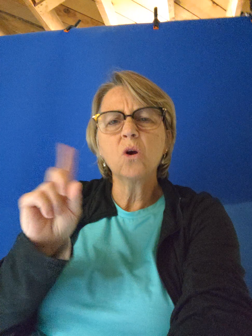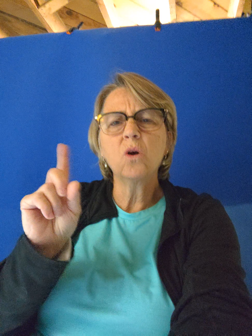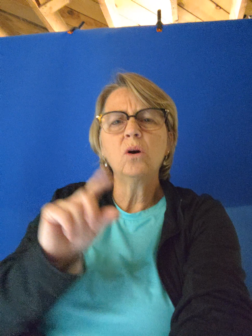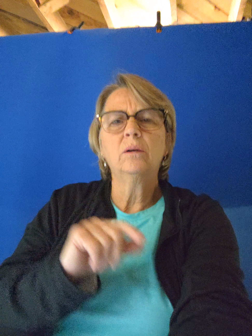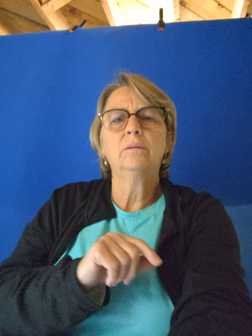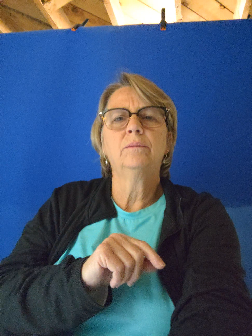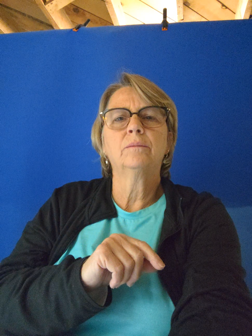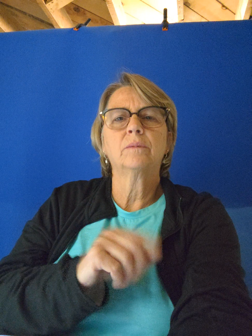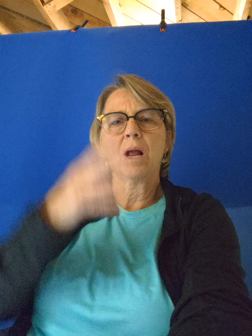where